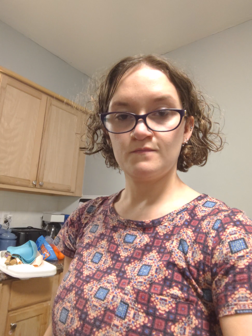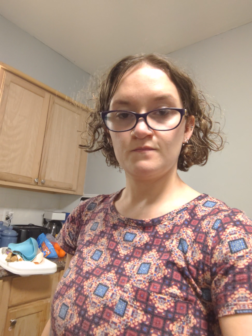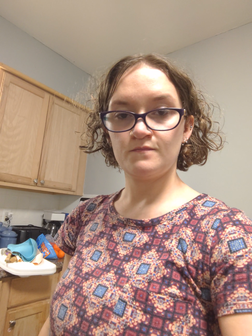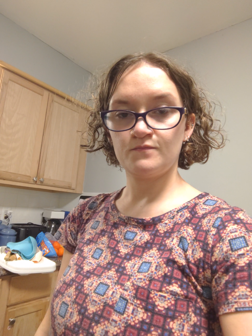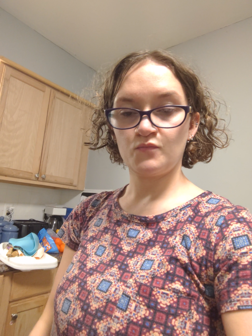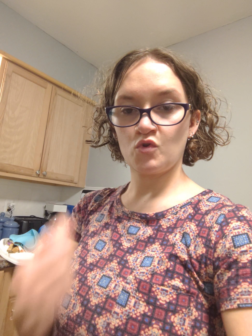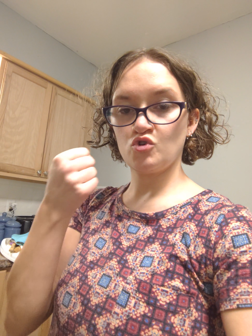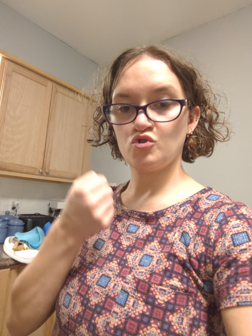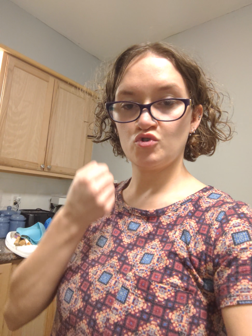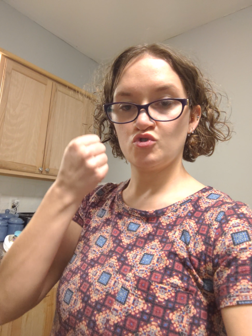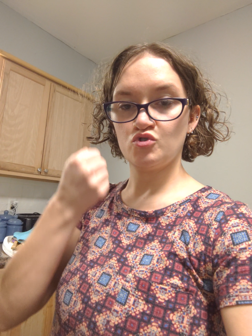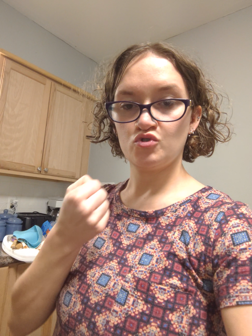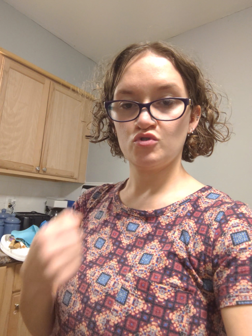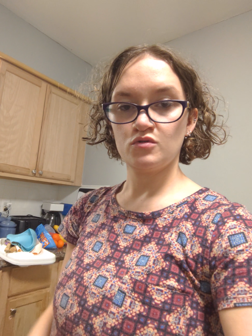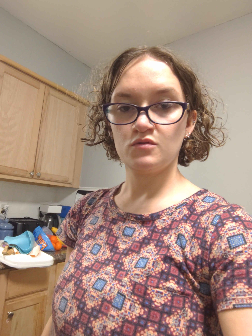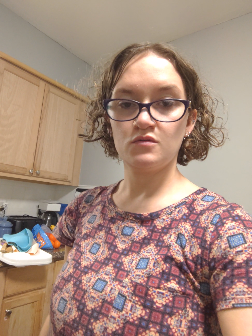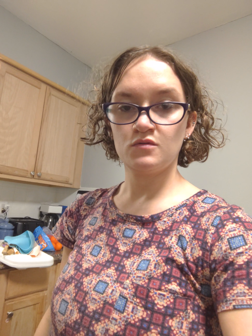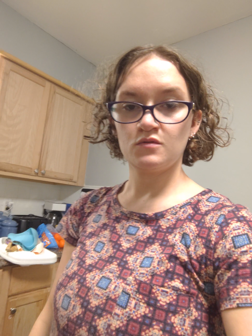car